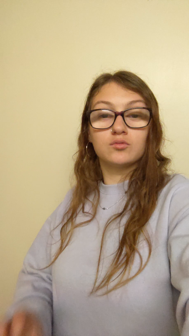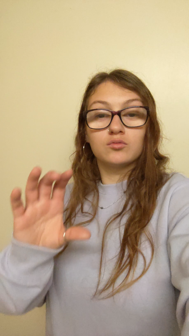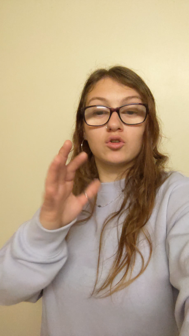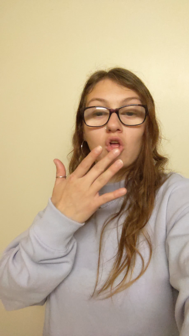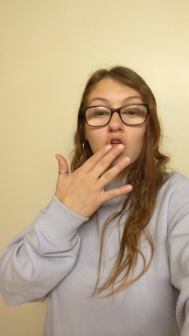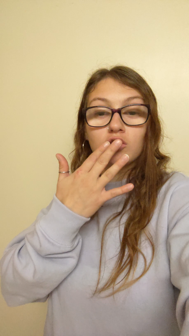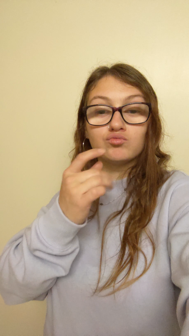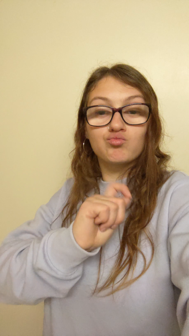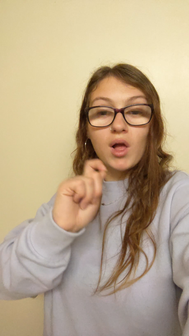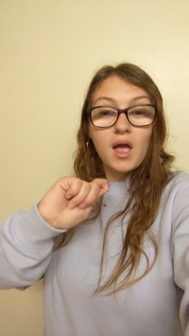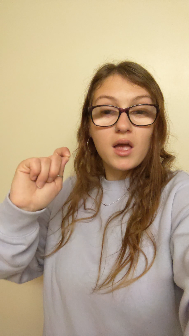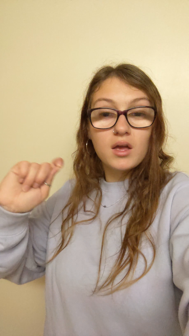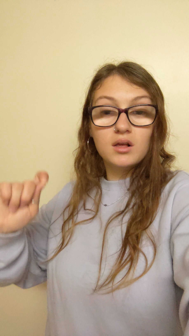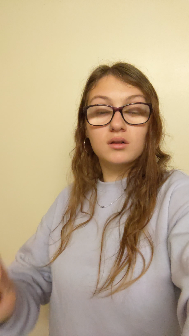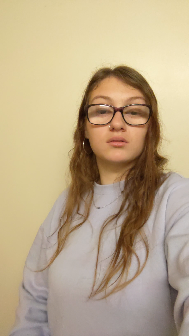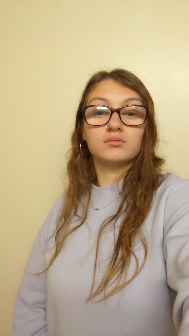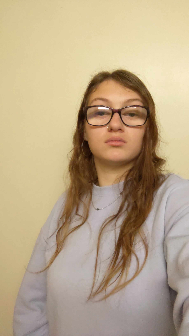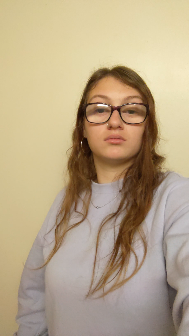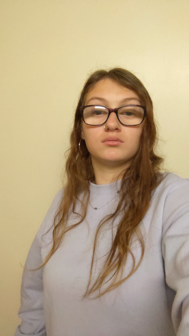crayon